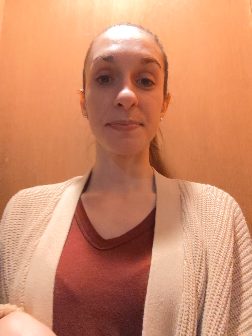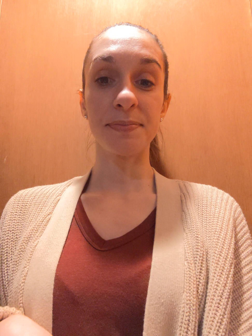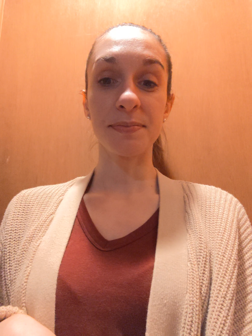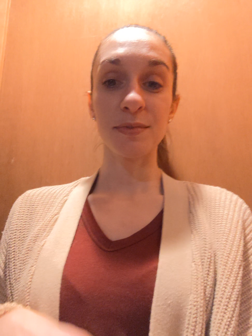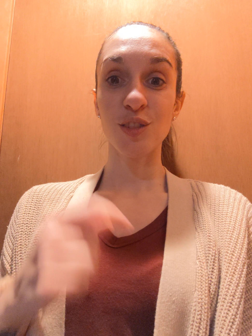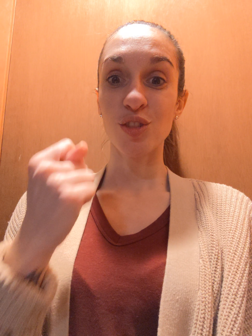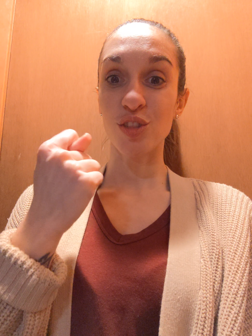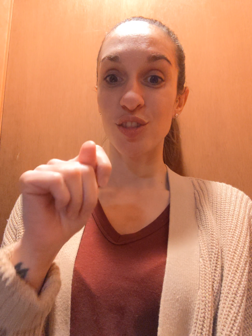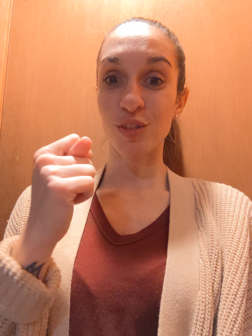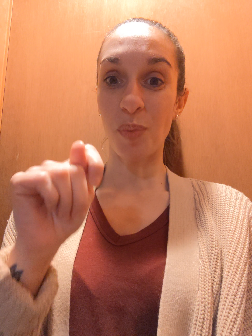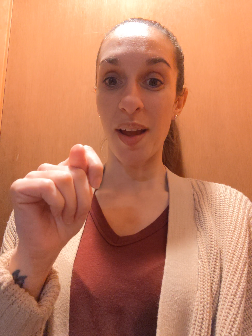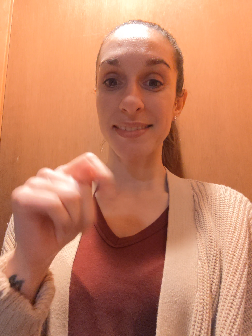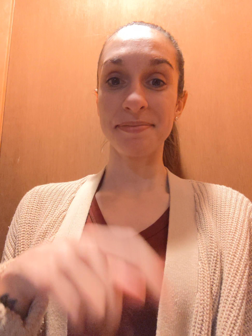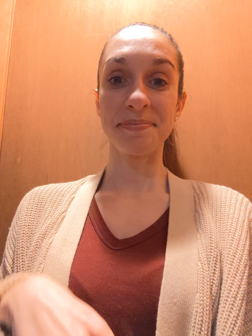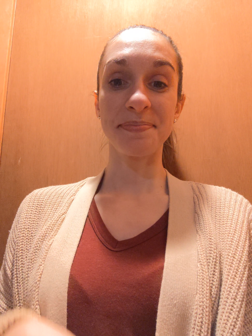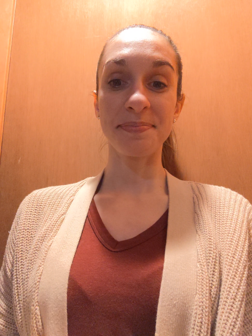toy